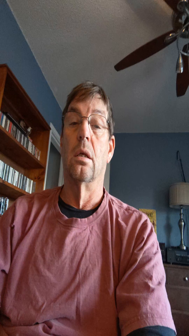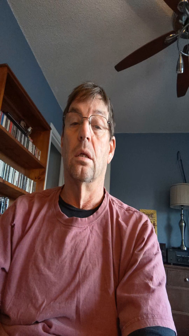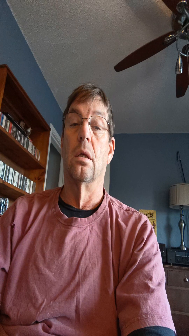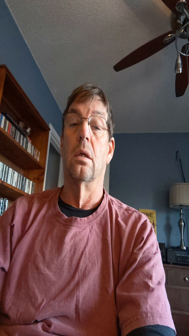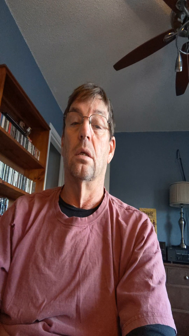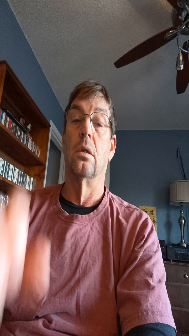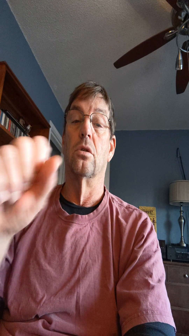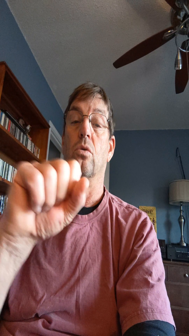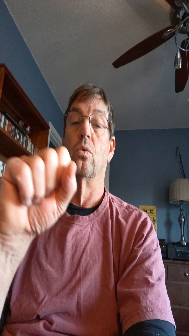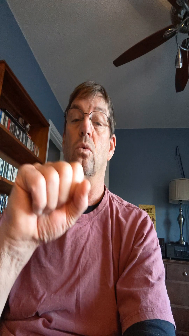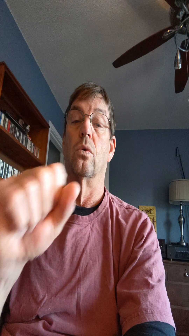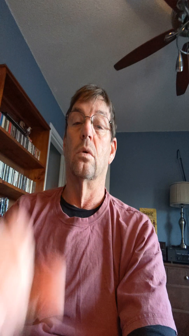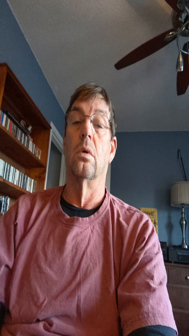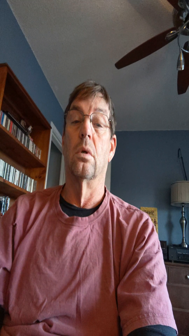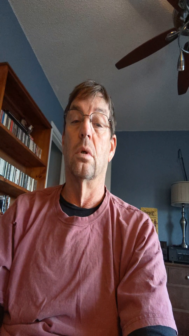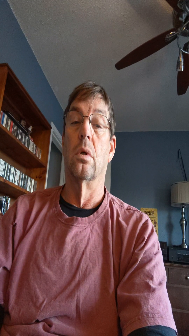shoe